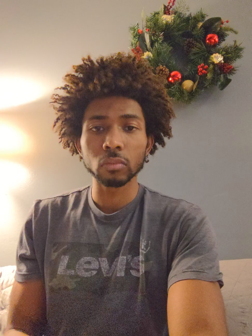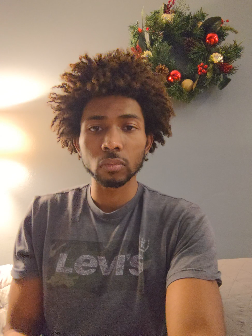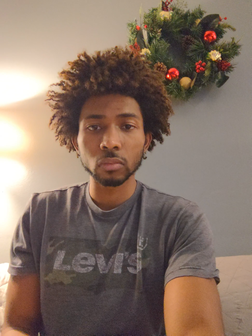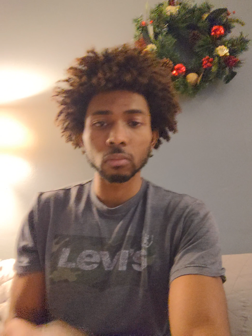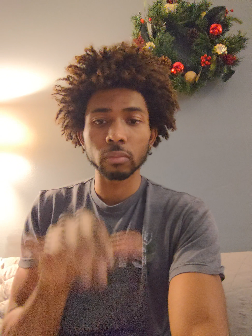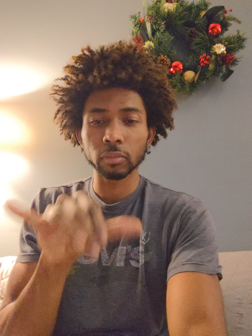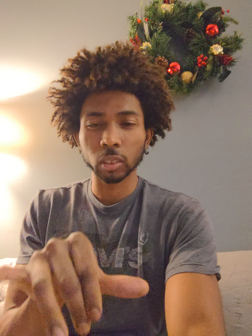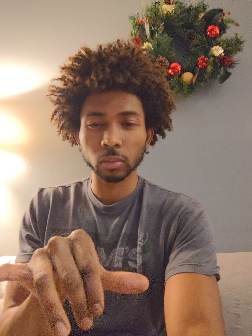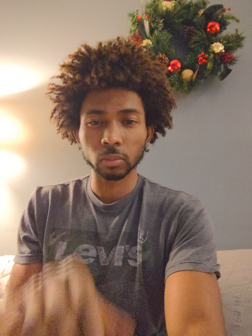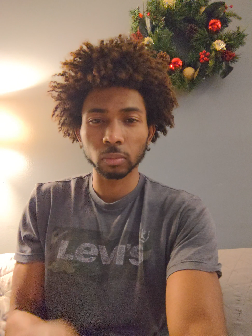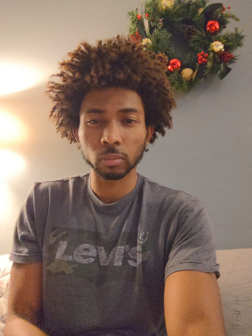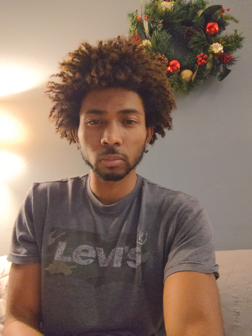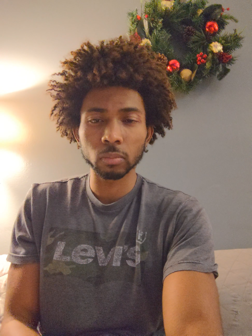stay